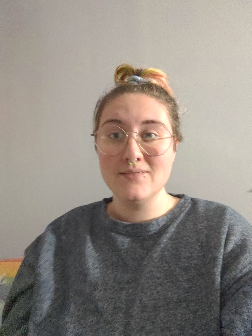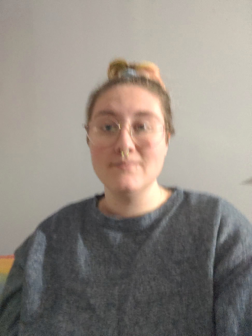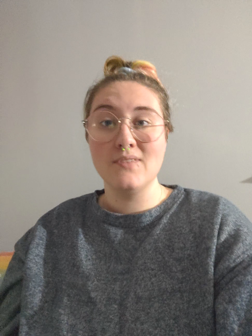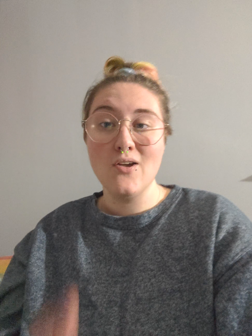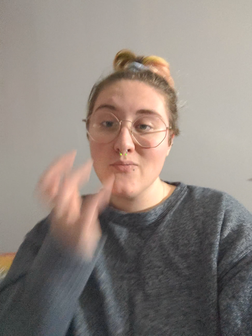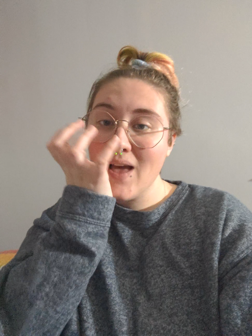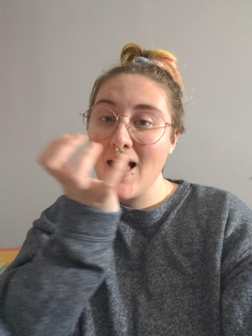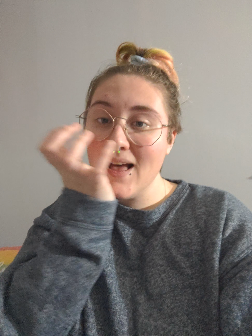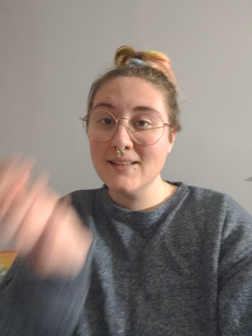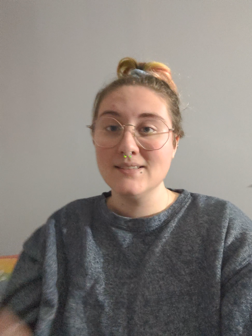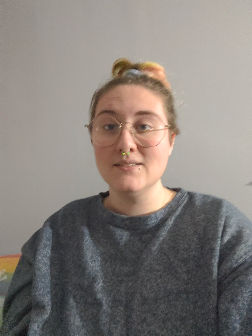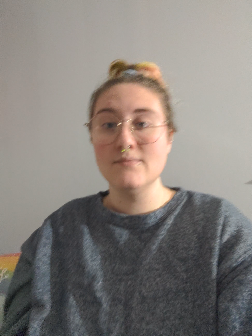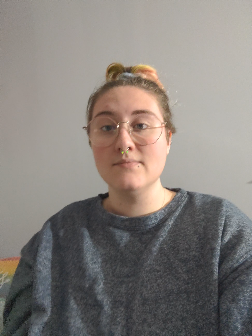grass